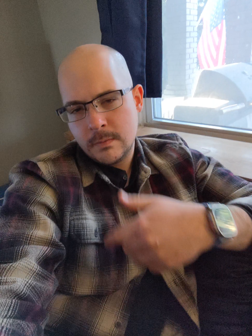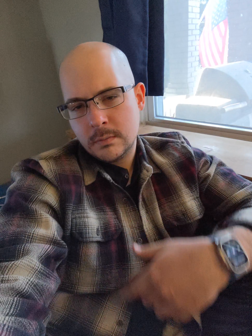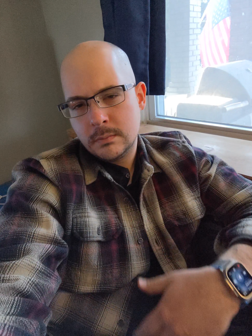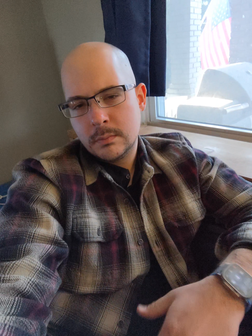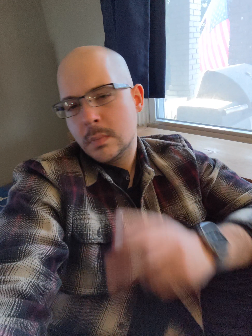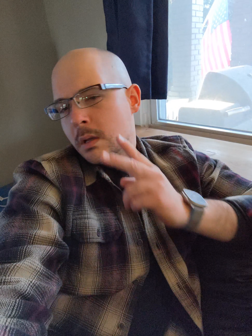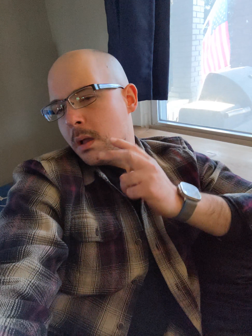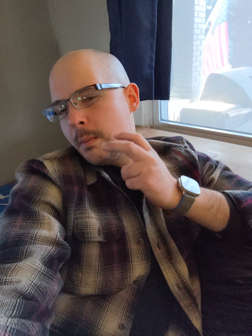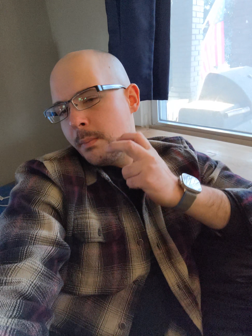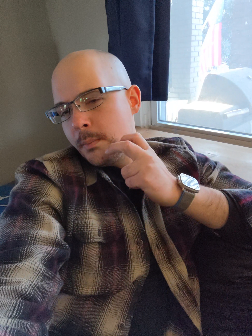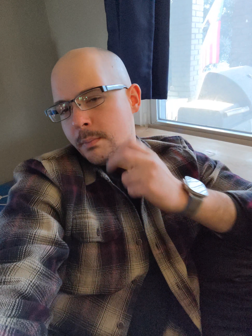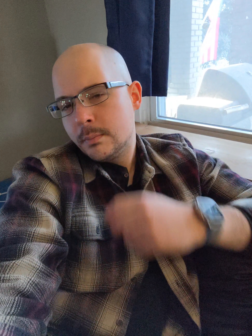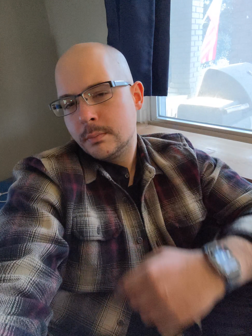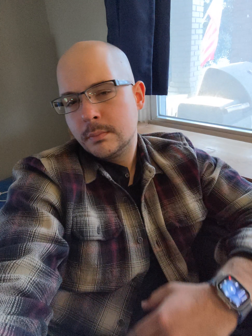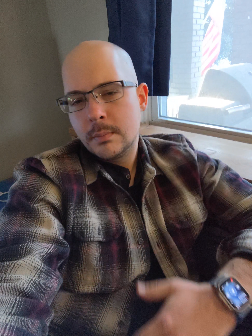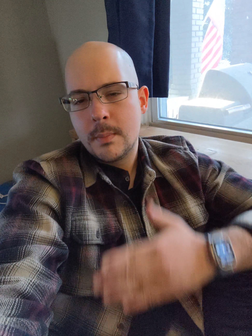gum